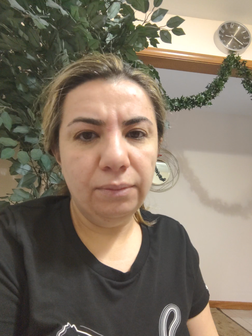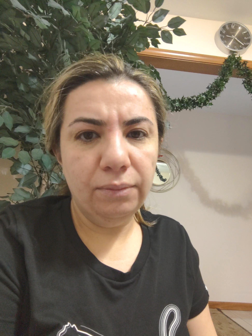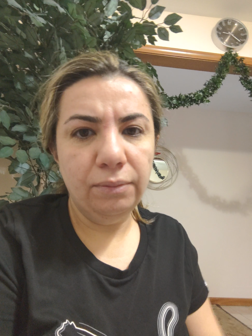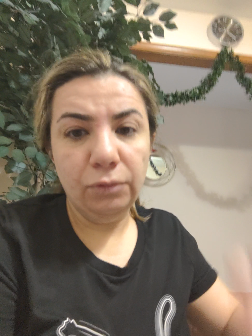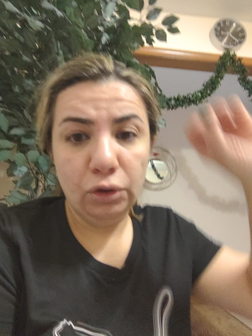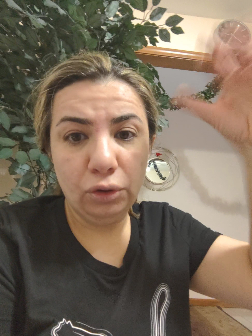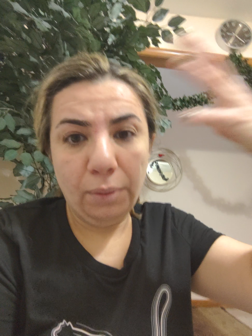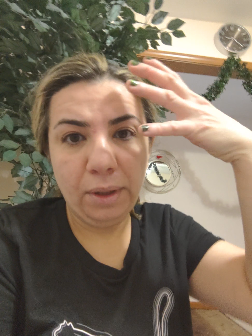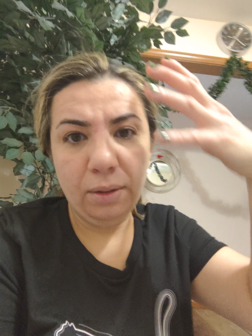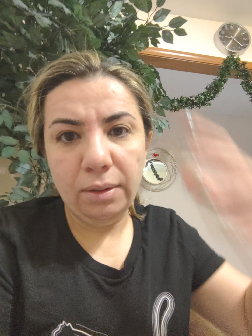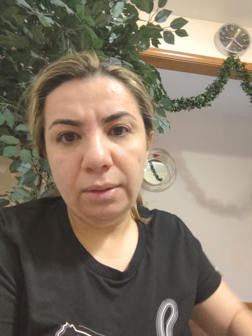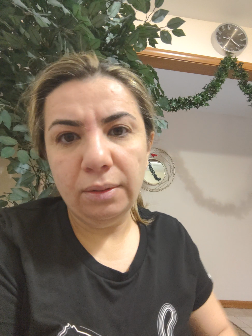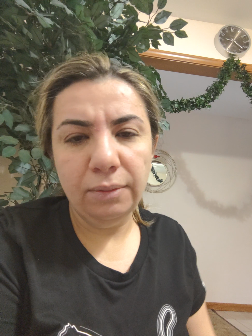sun